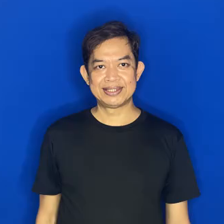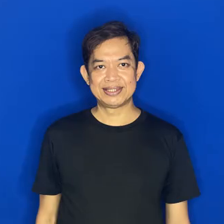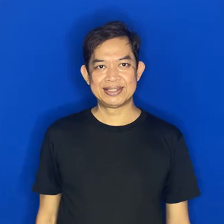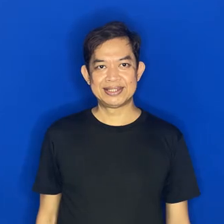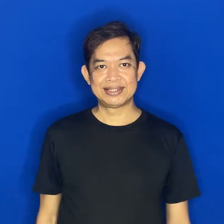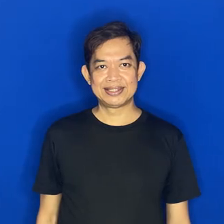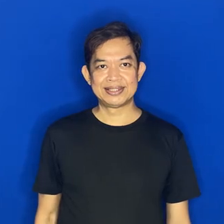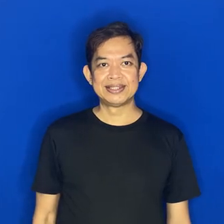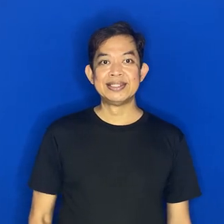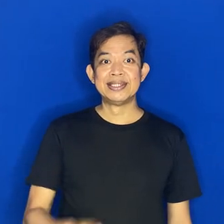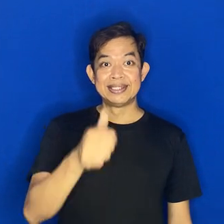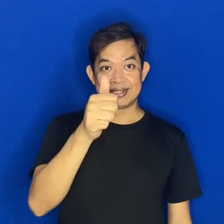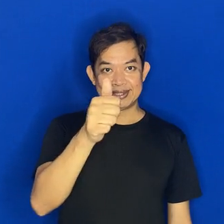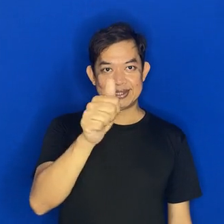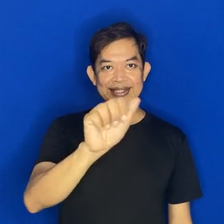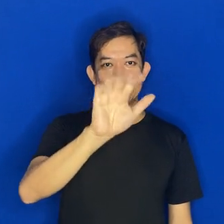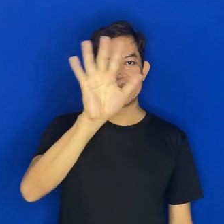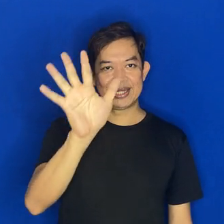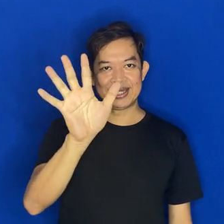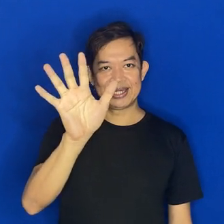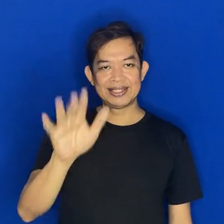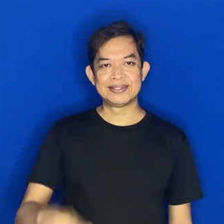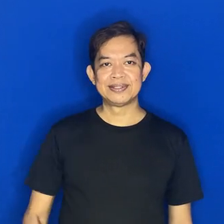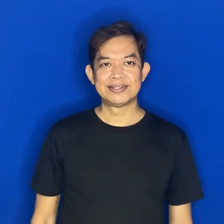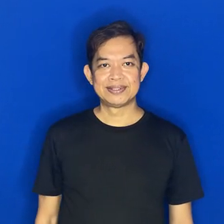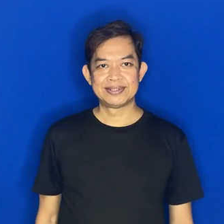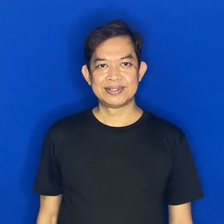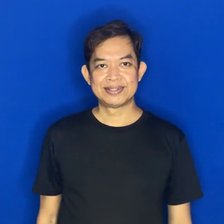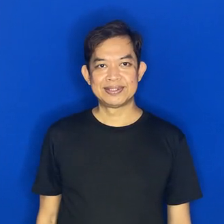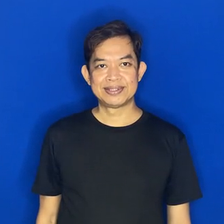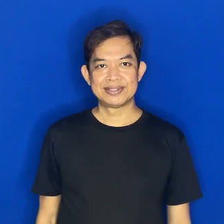good morning